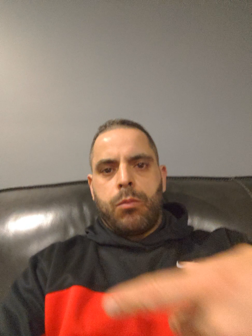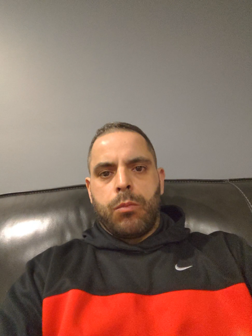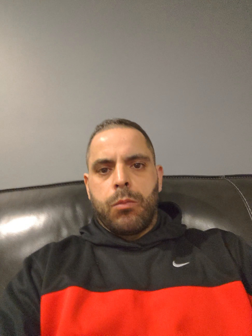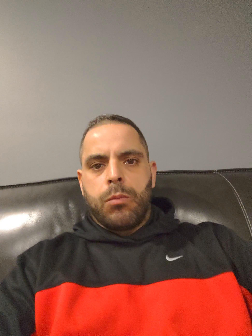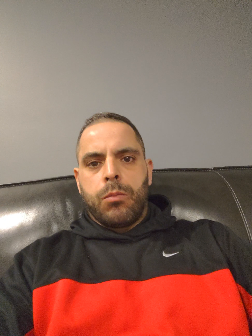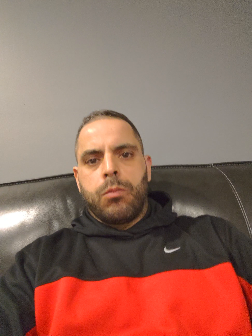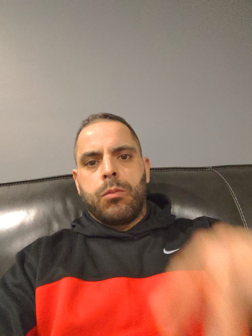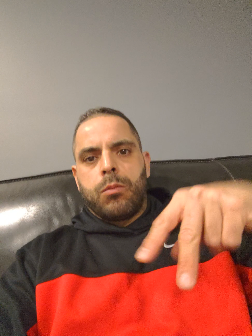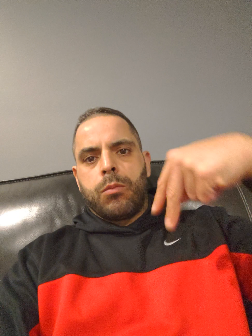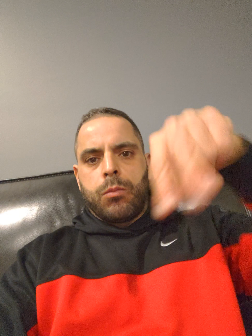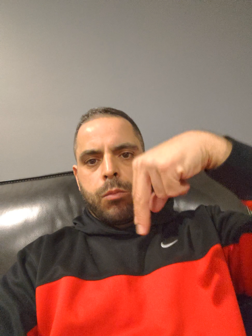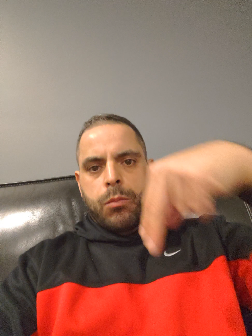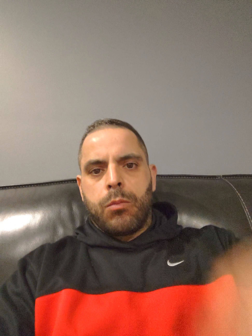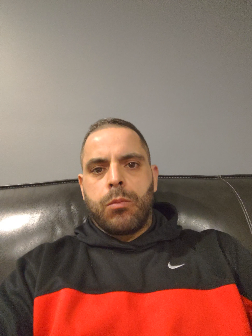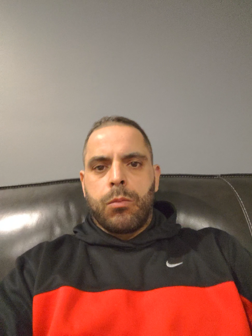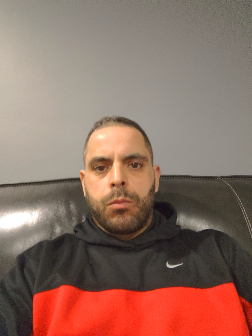dance